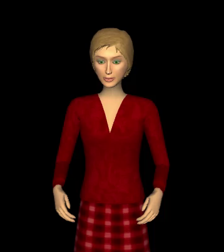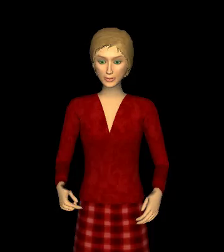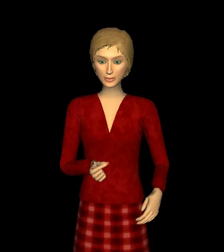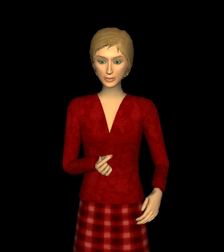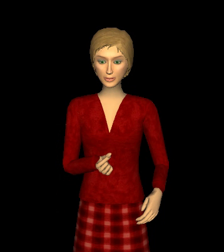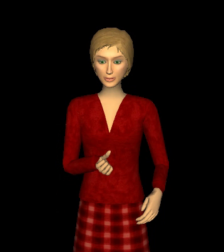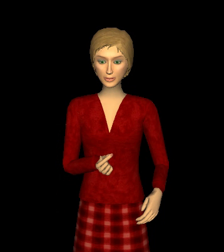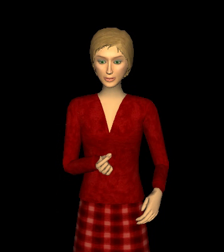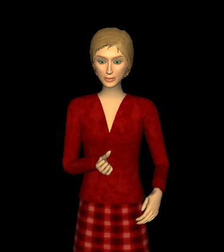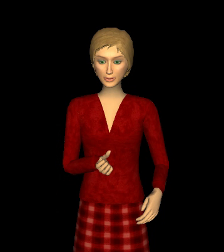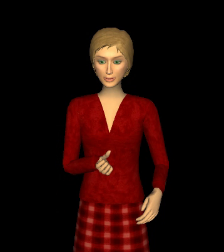مال